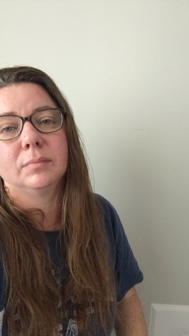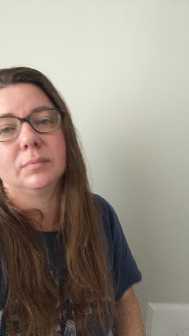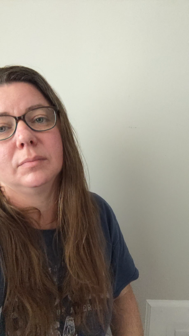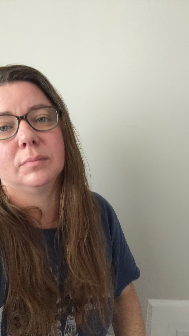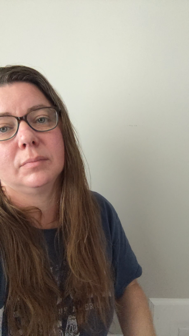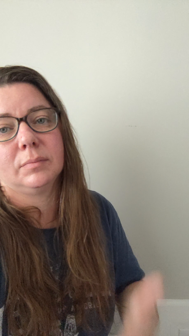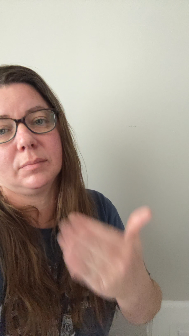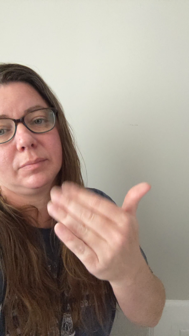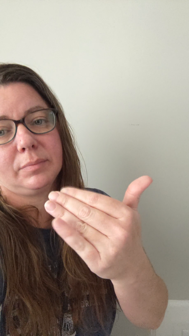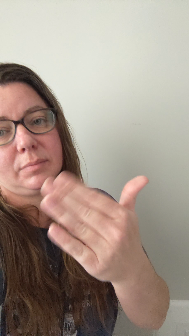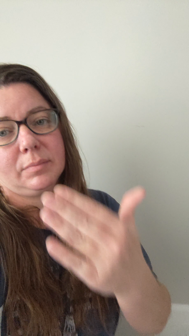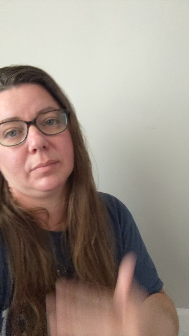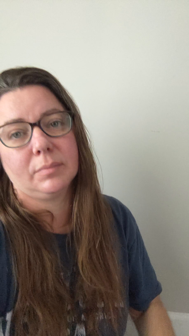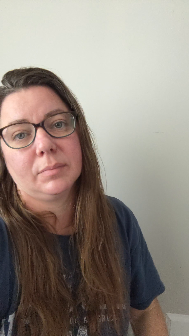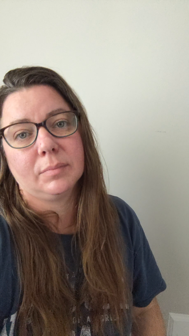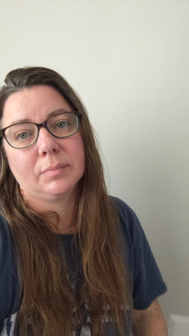butterfly